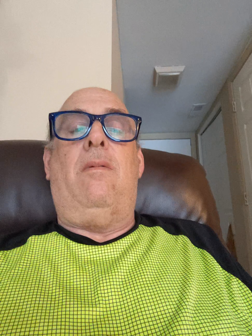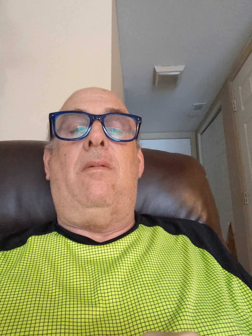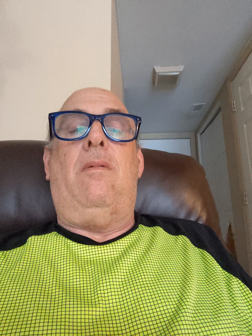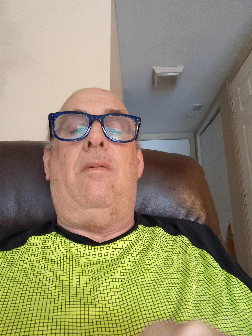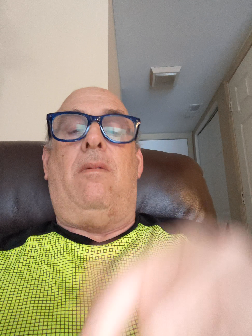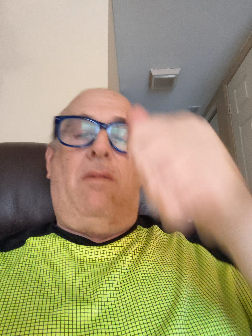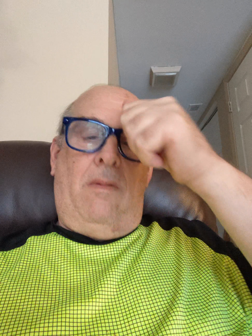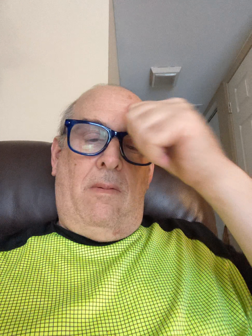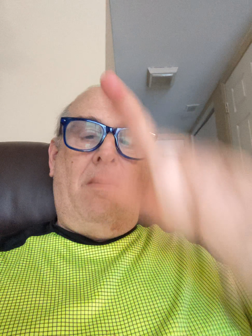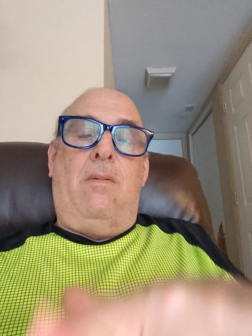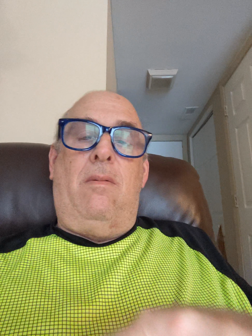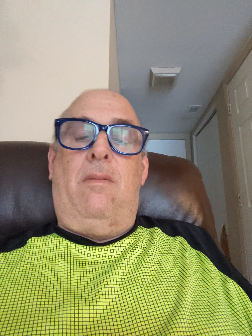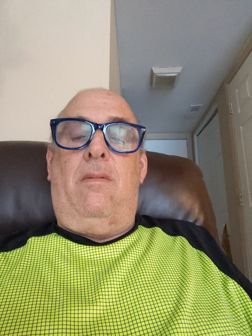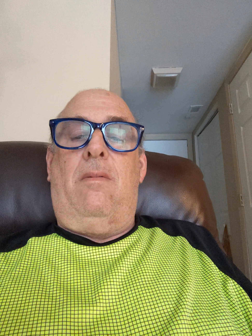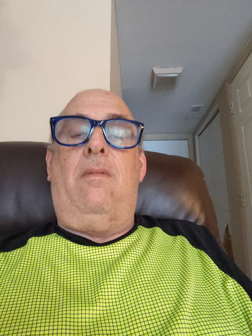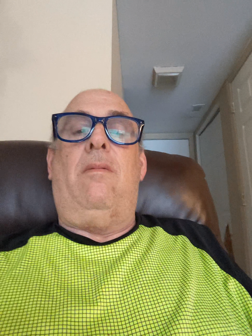brother